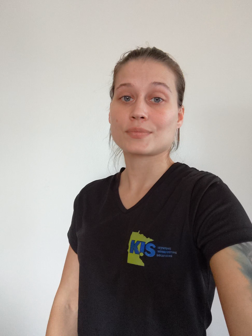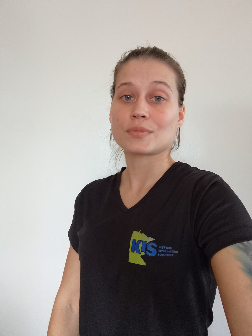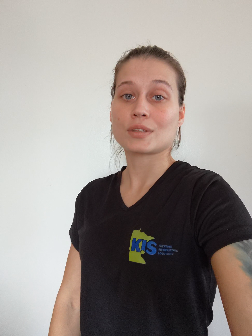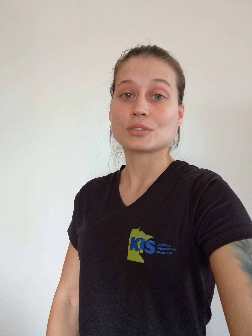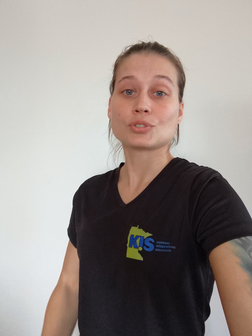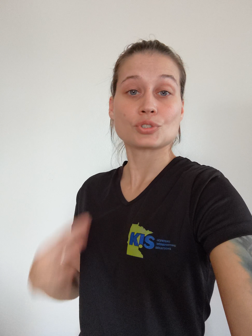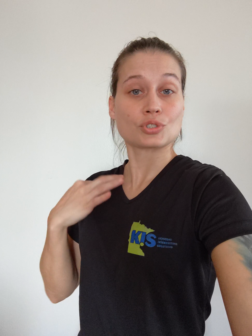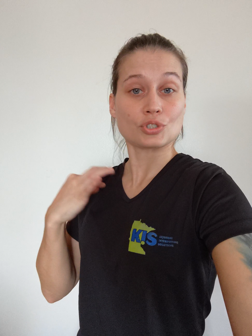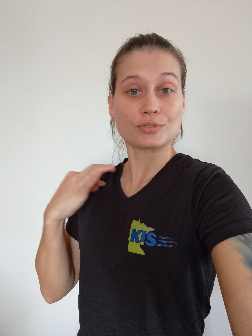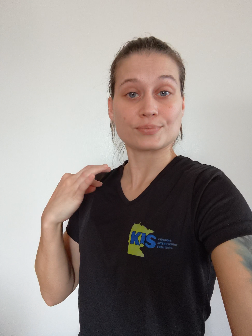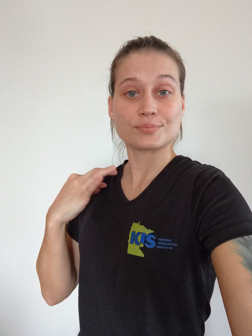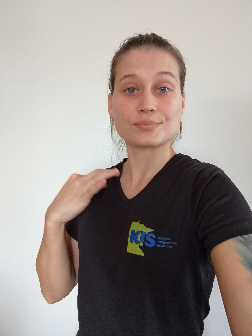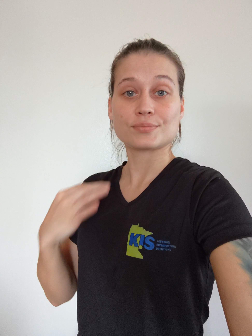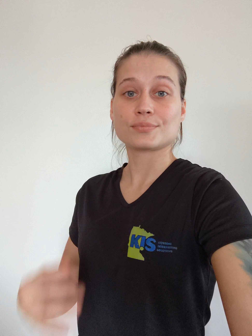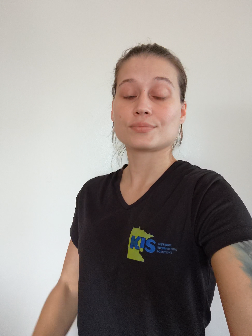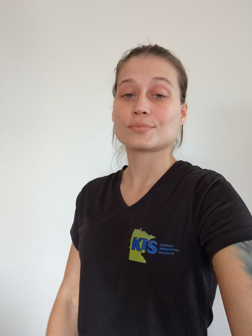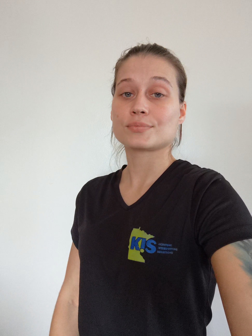shirt